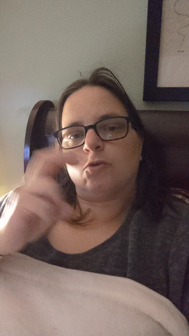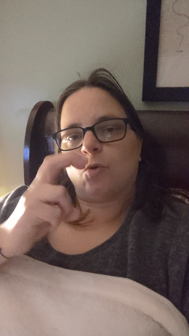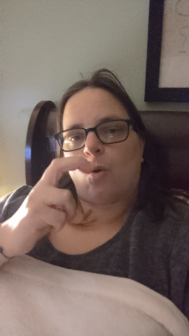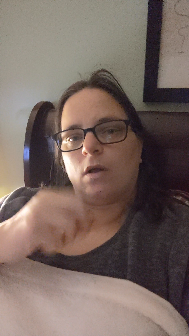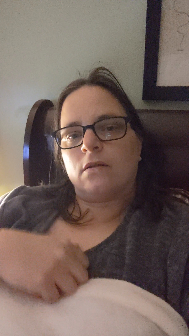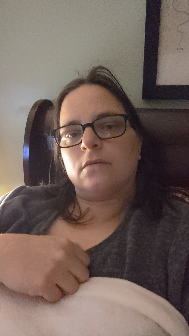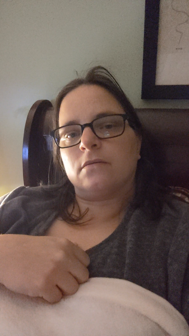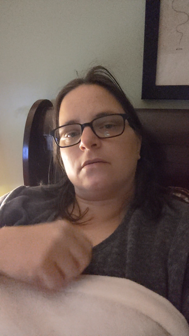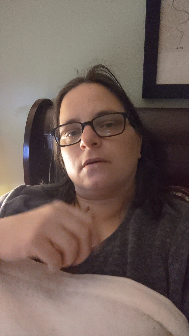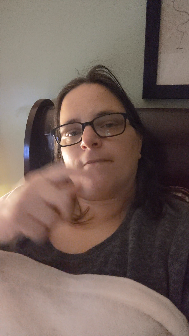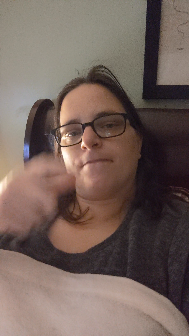plate